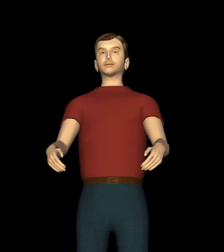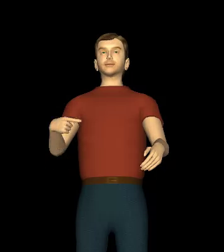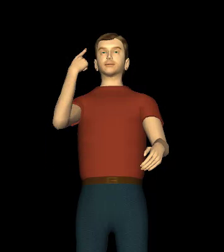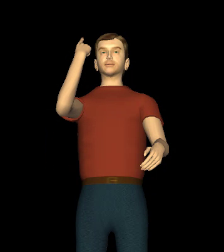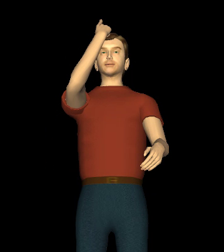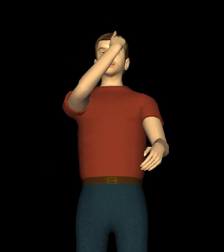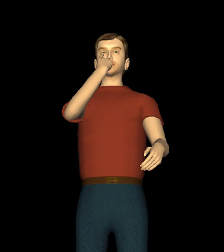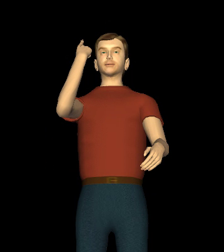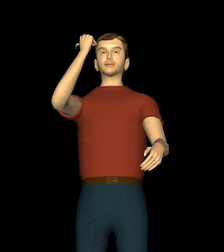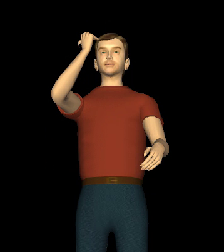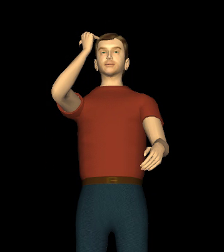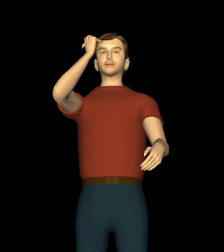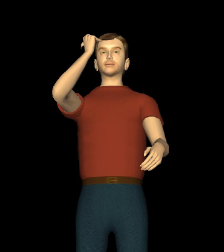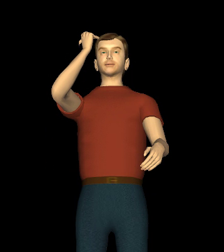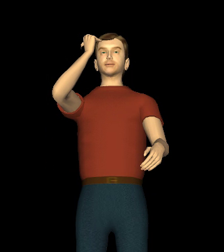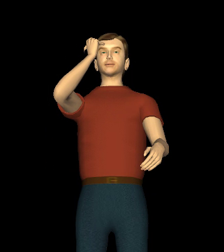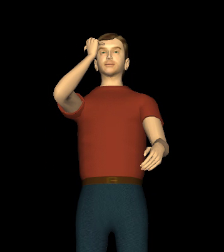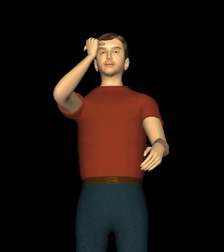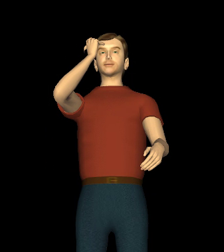رأس